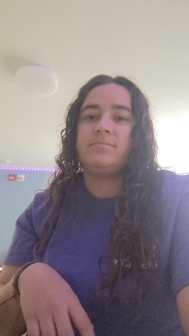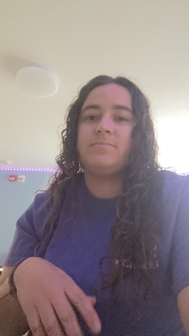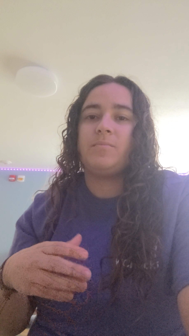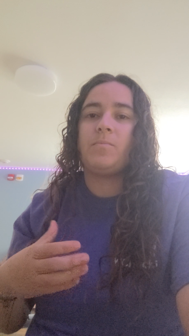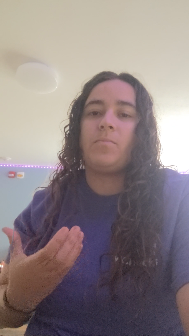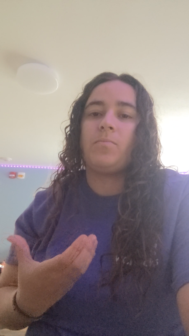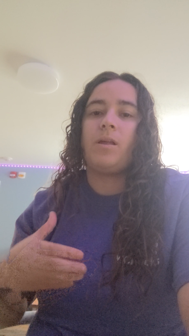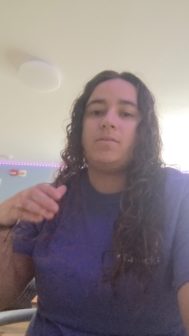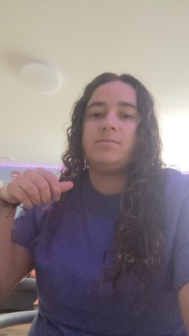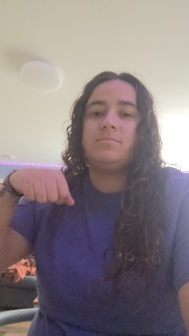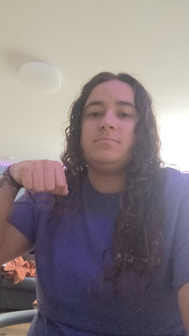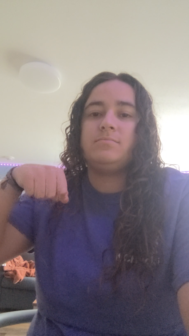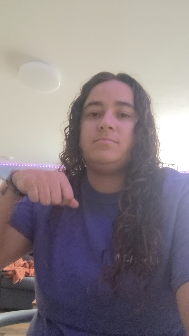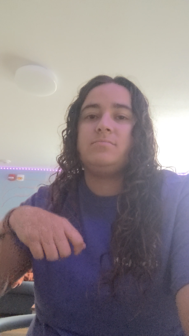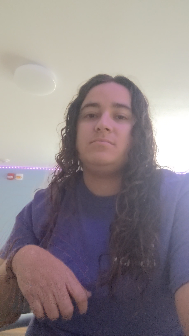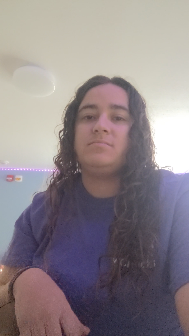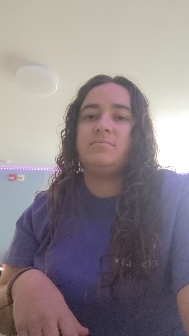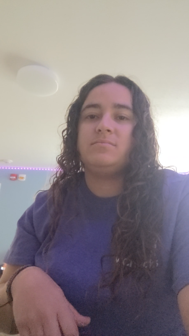bucket